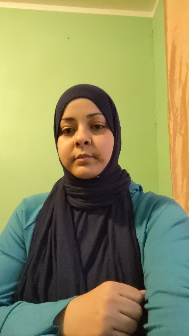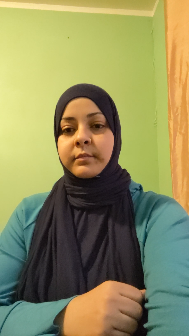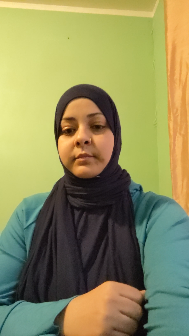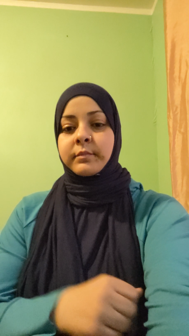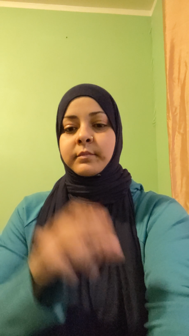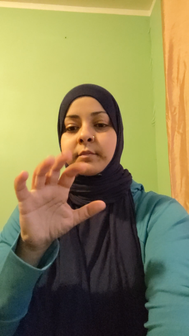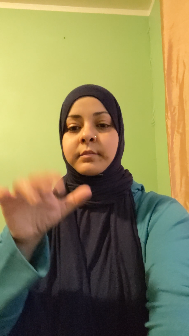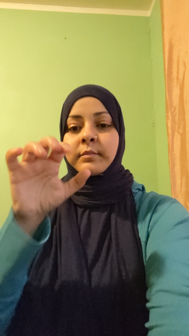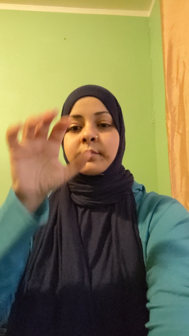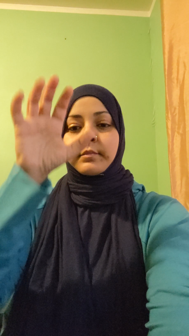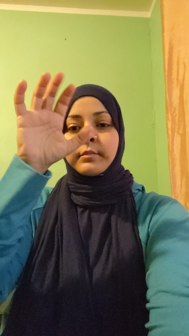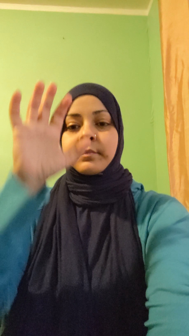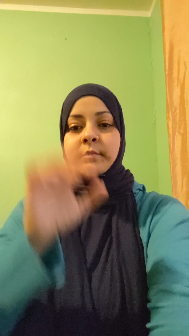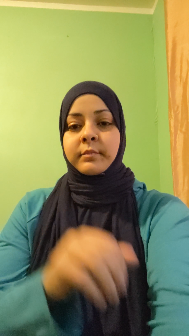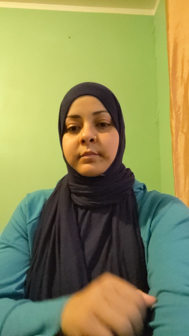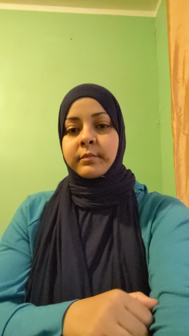climb